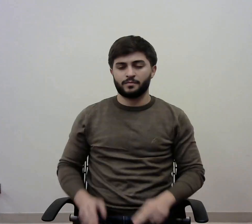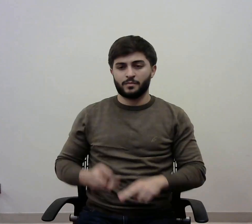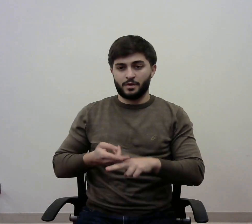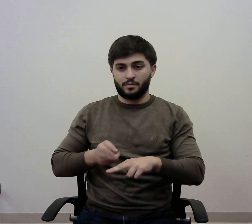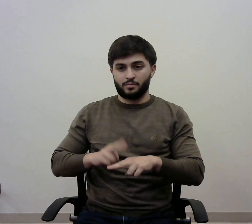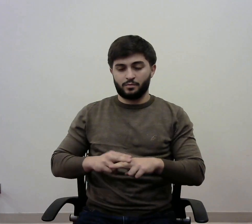bu